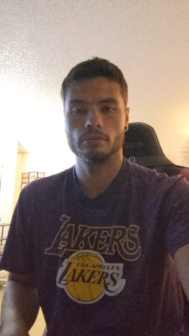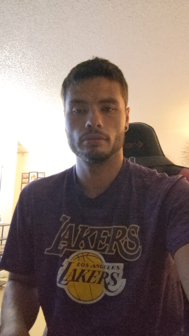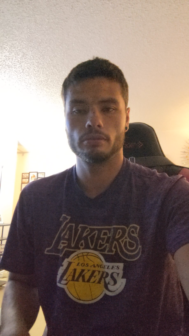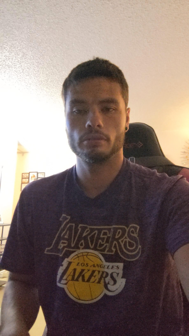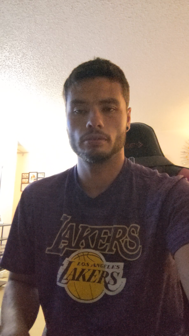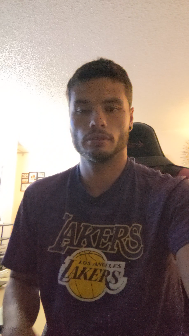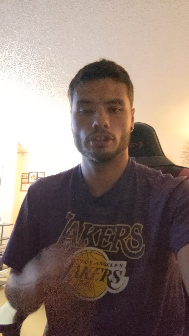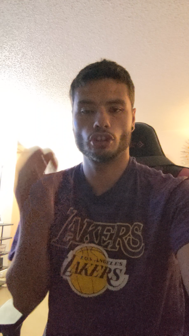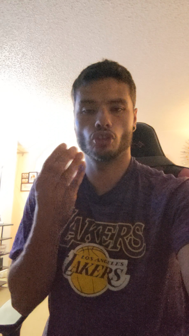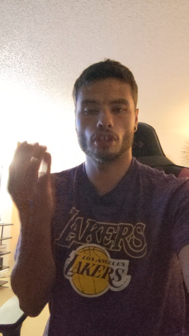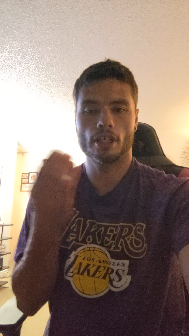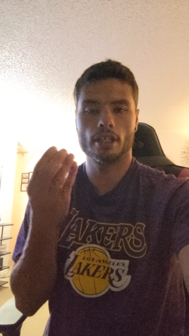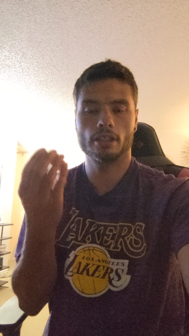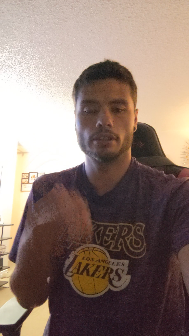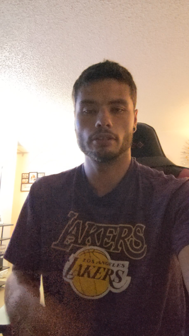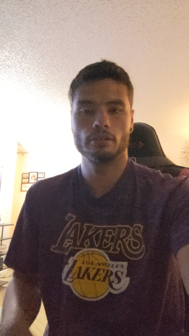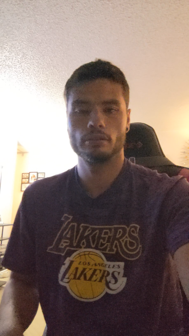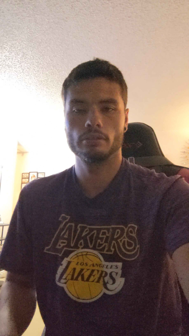shake